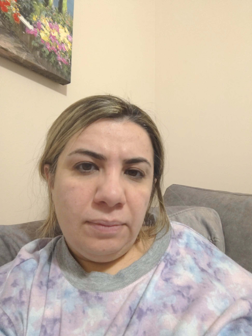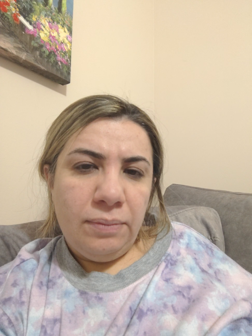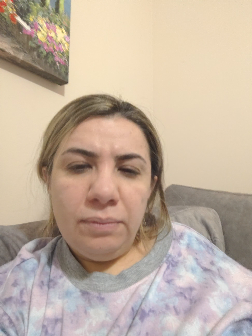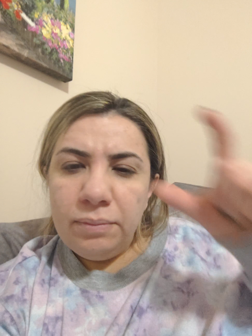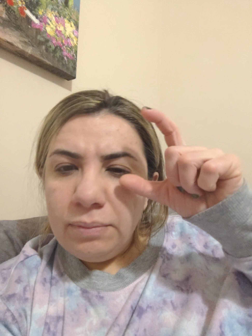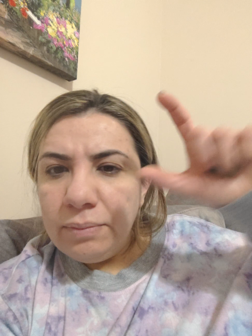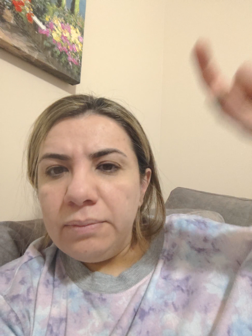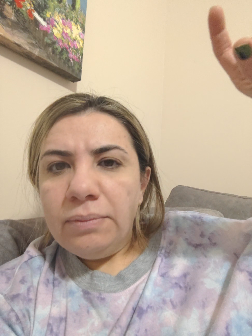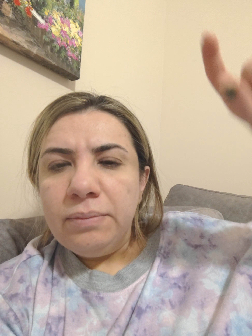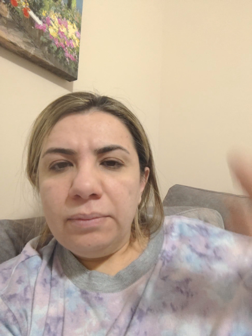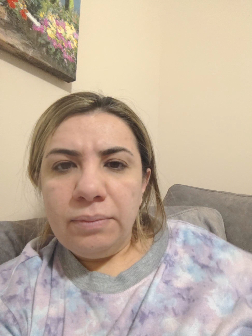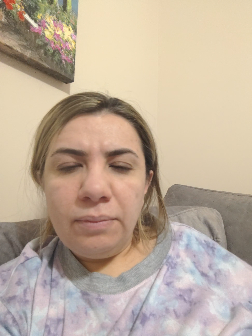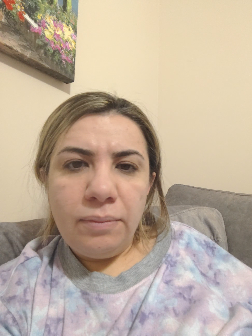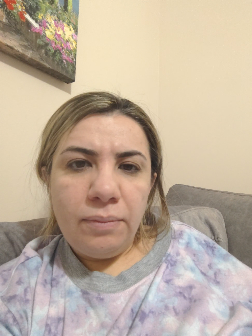moon